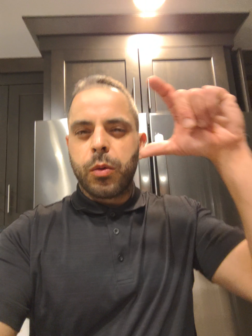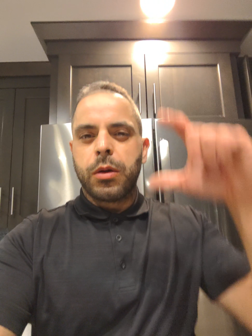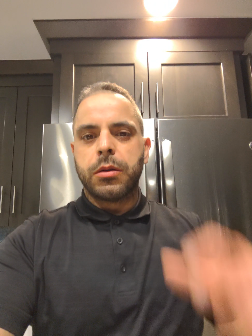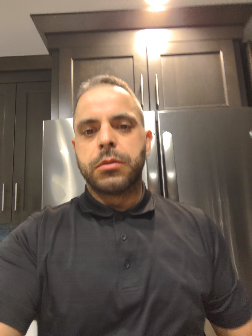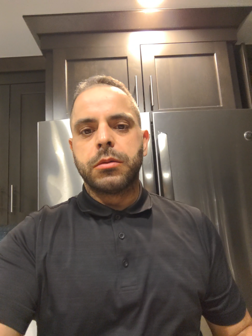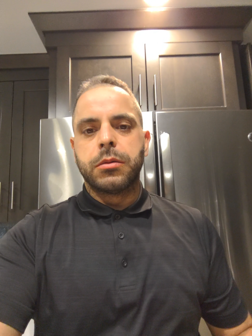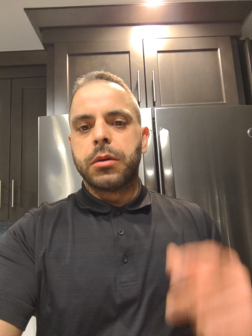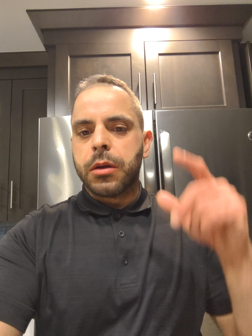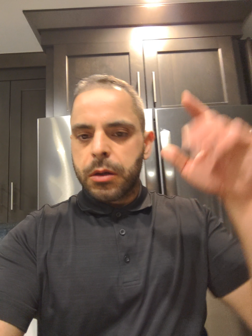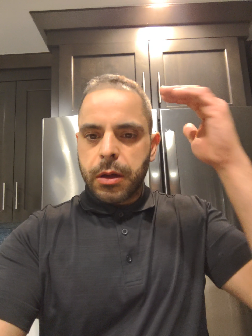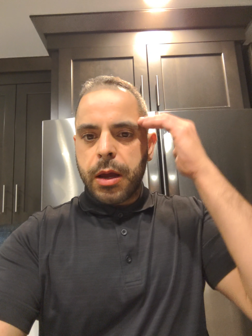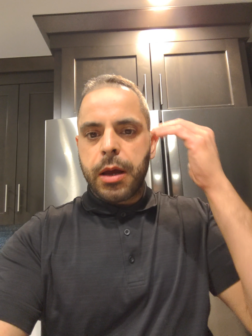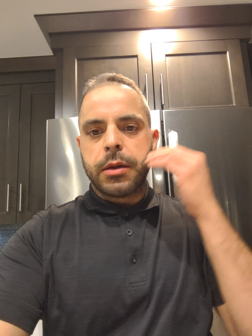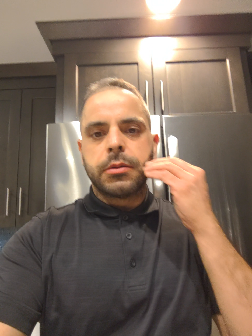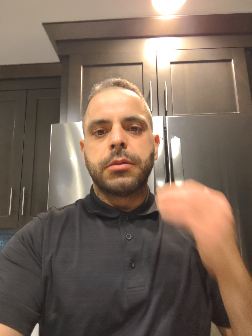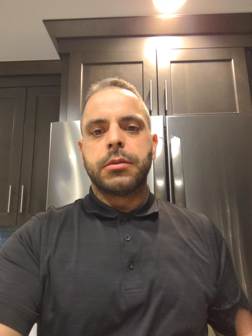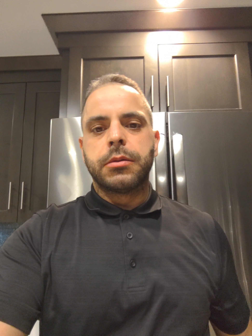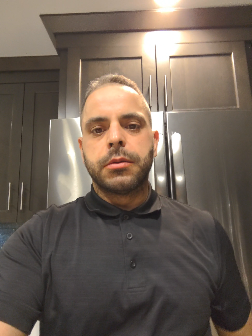head